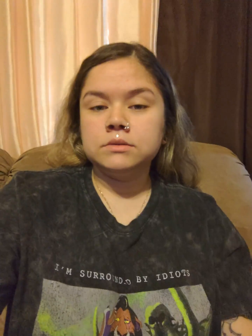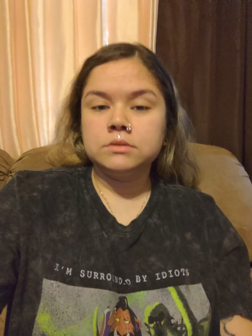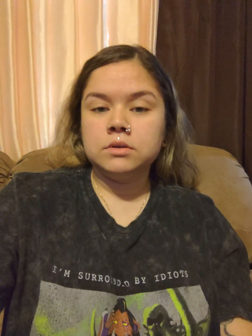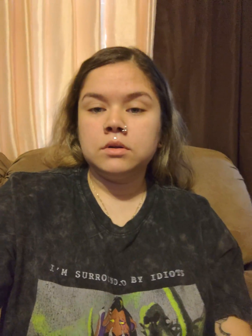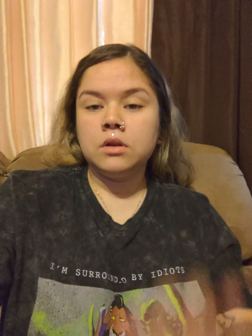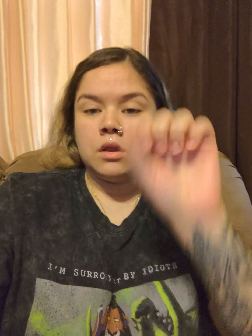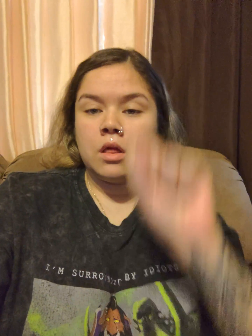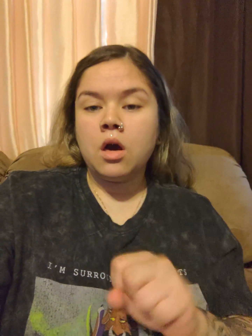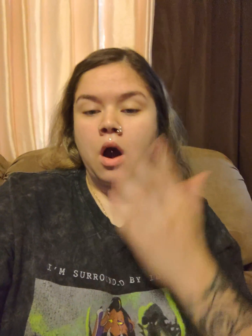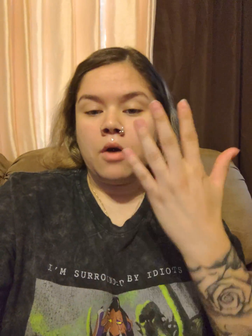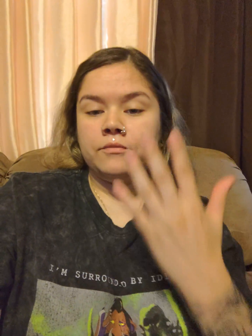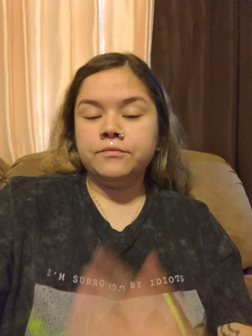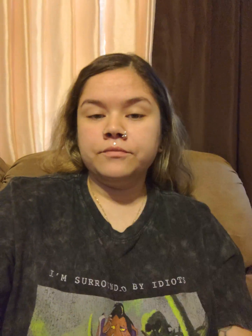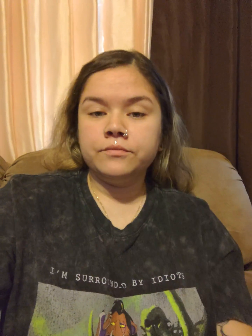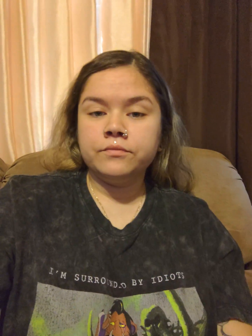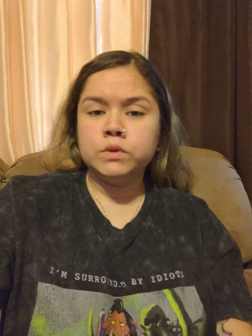gloves